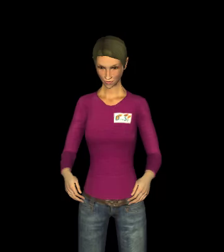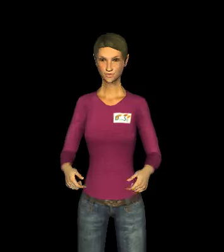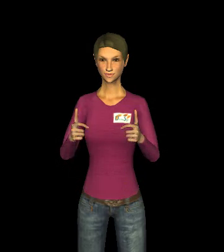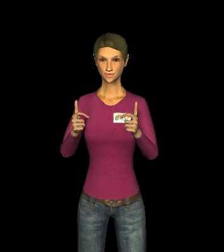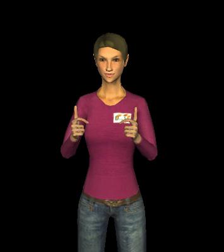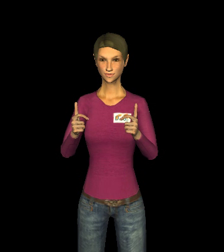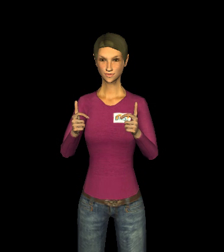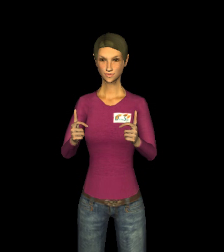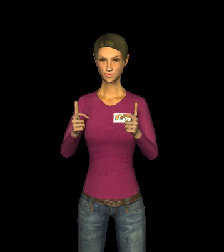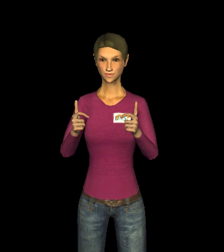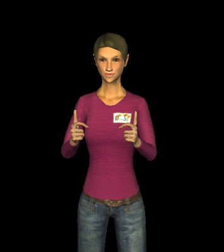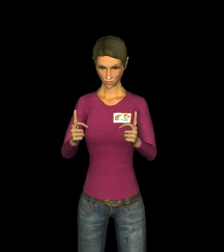فرصة